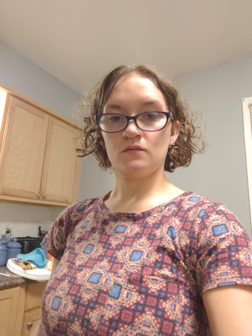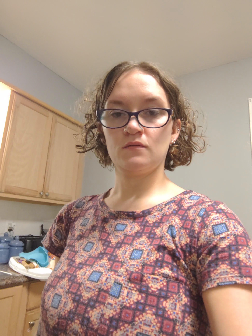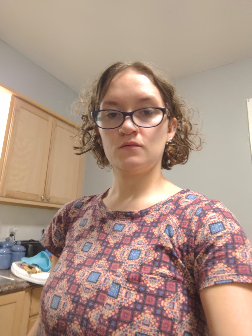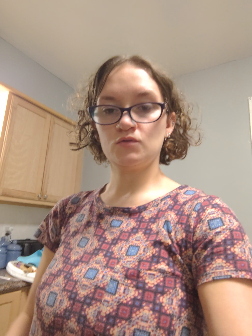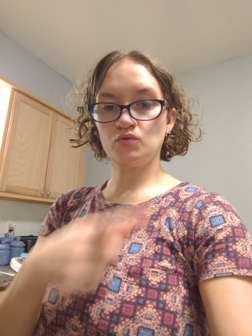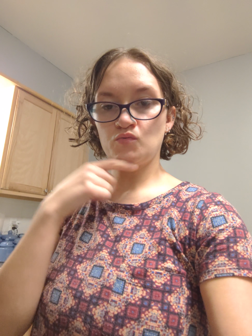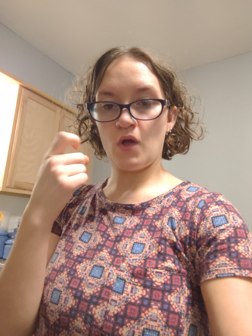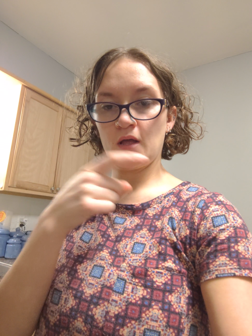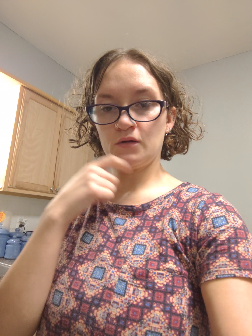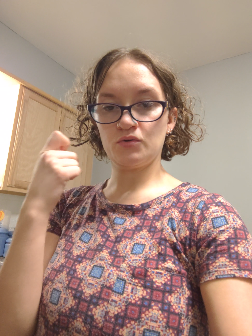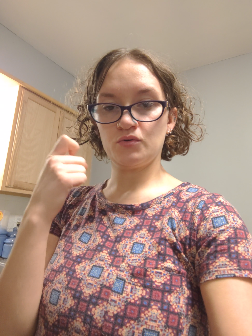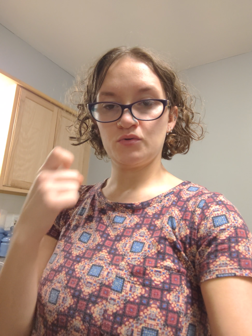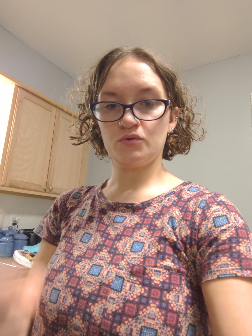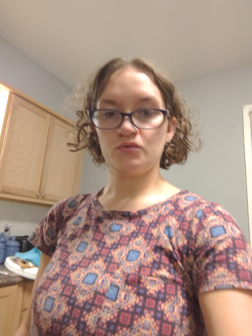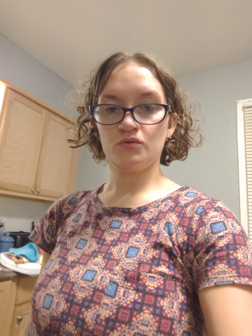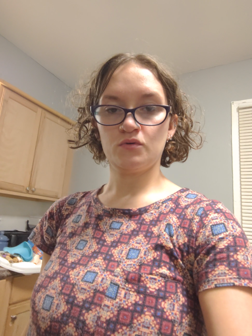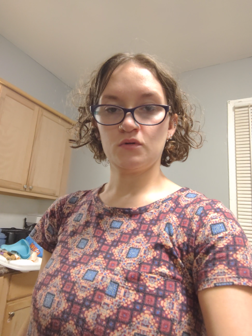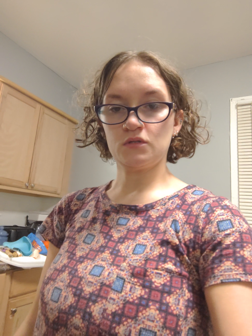dryer